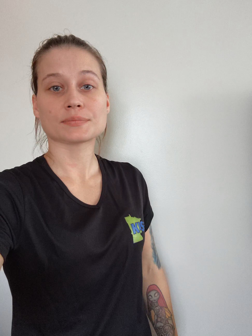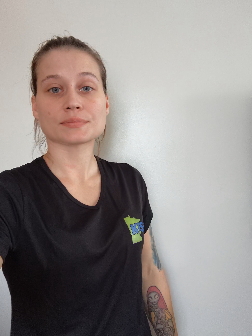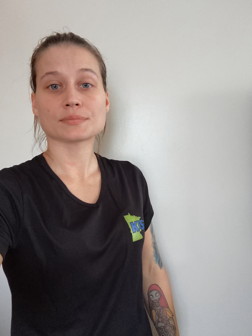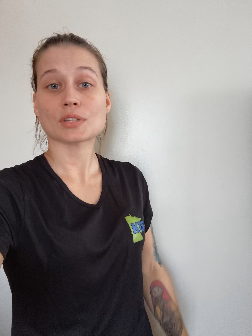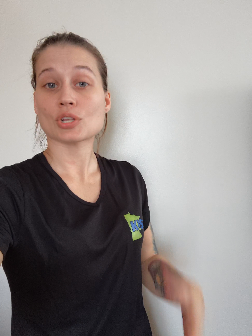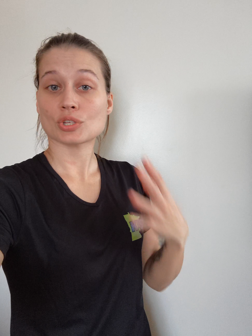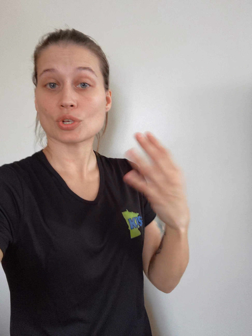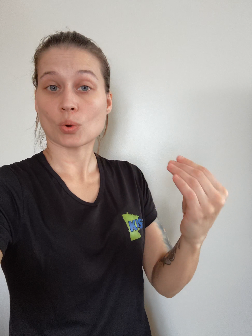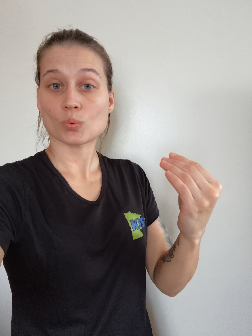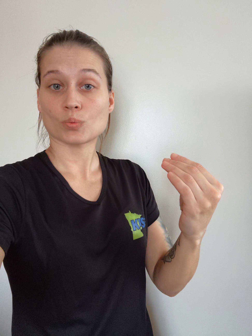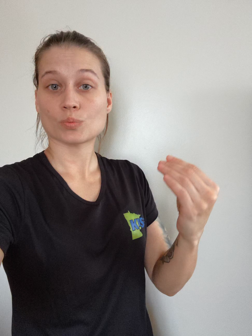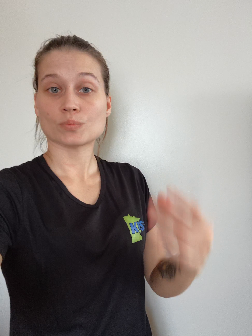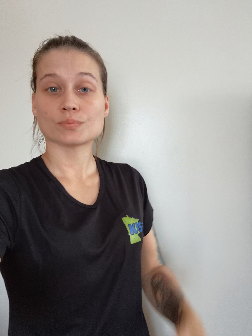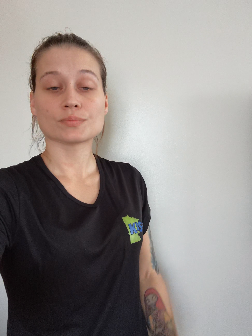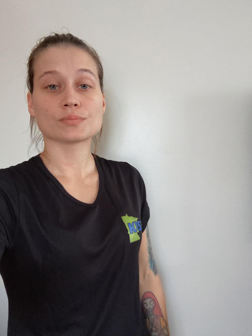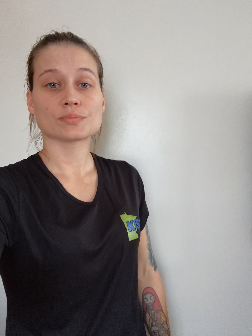go